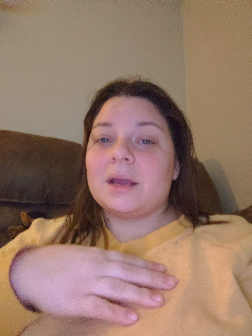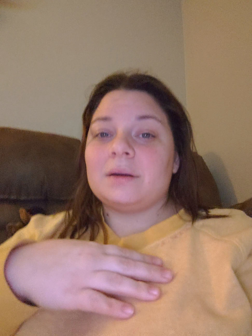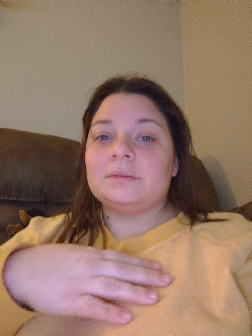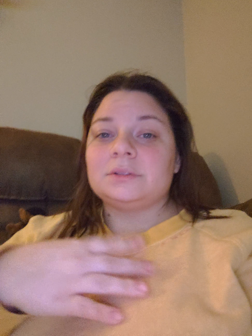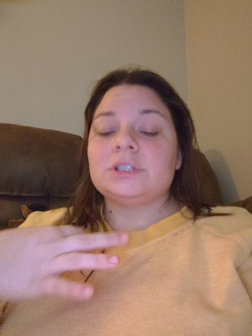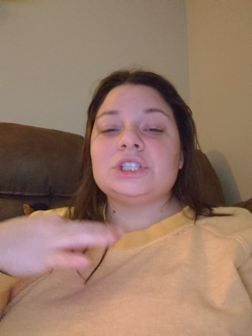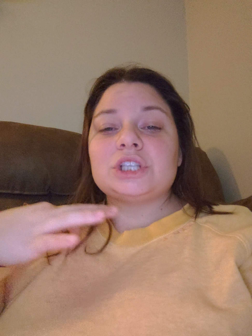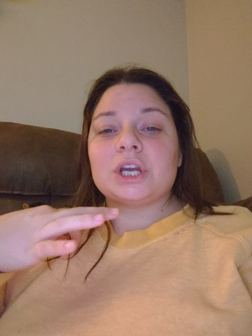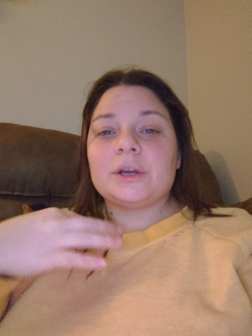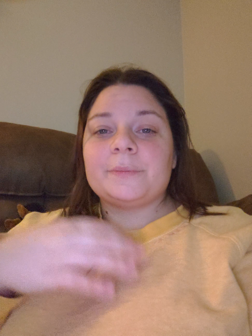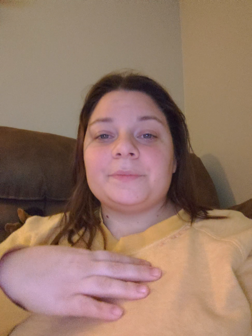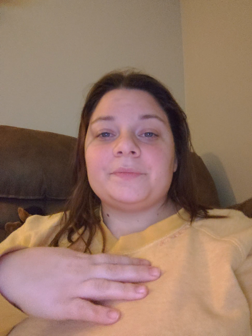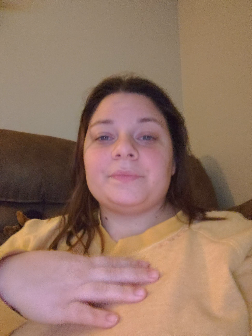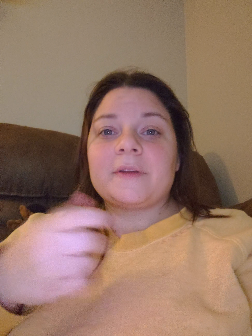shirt